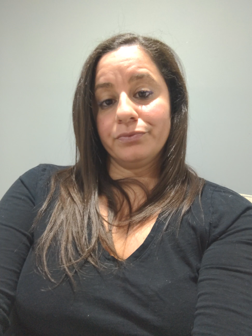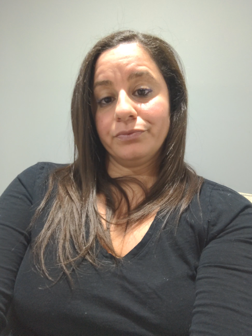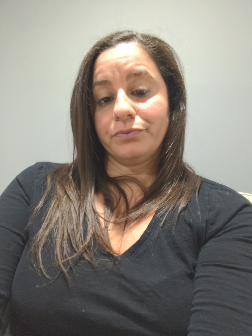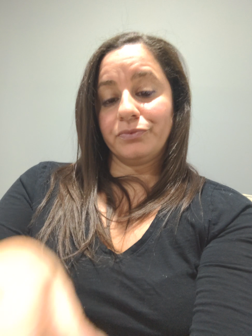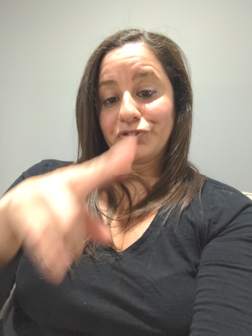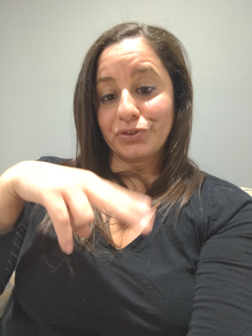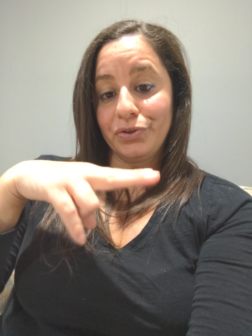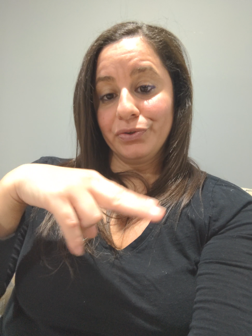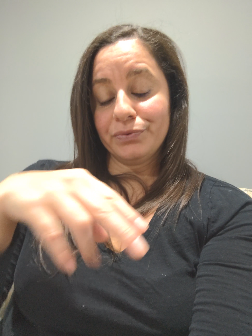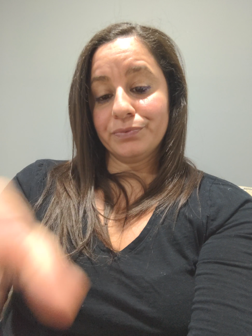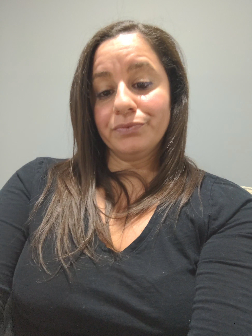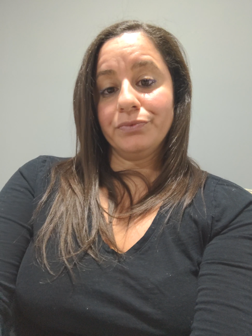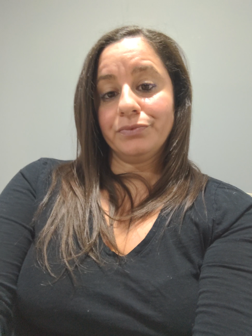chair